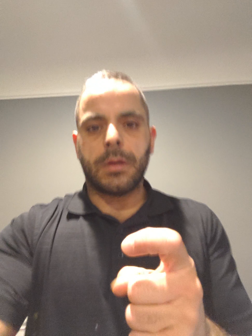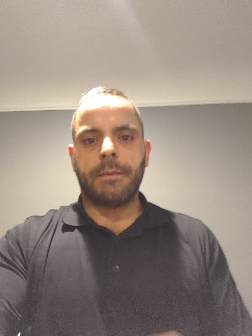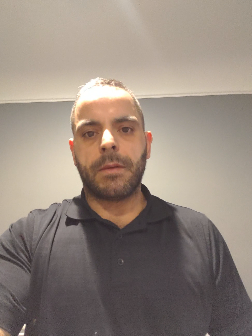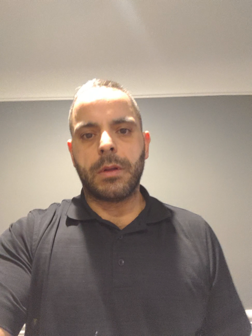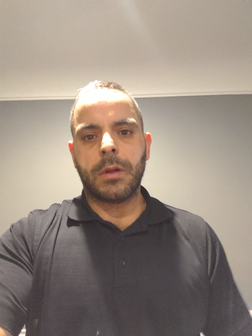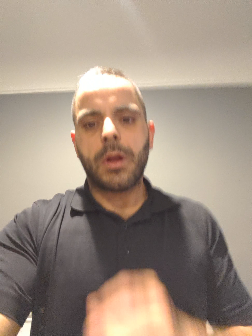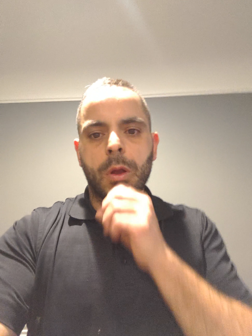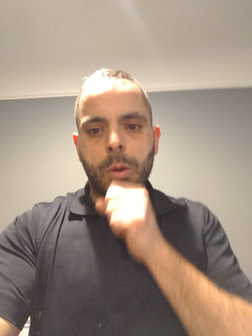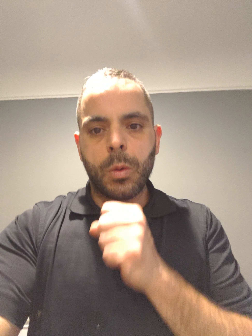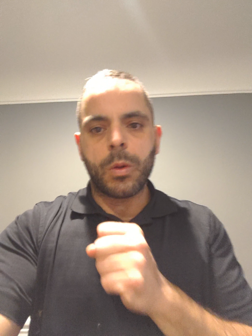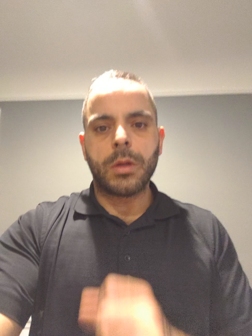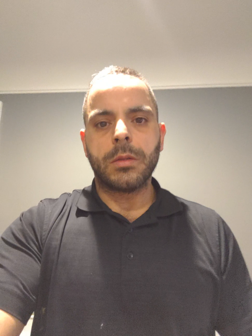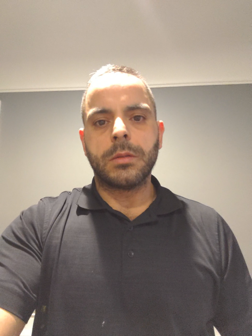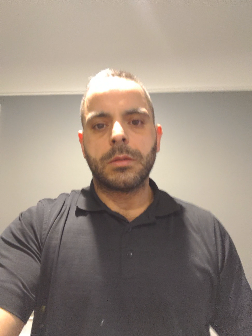old